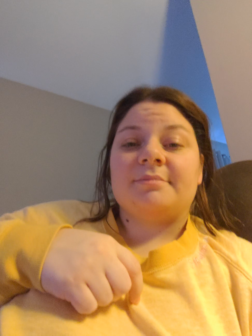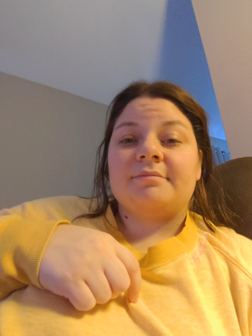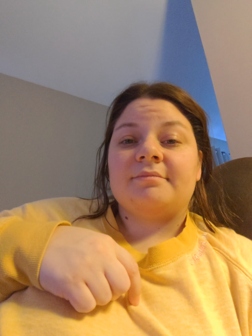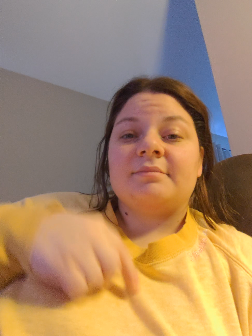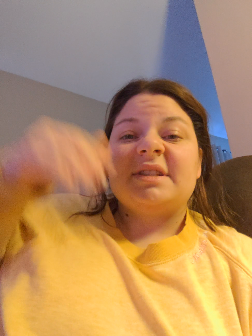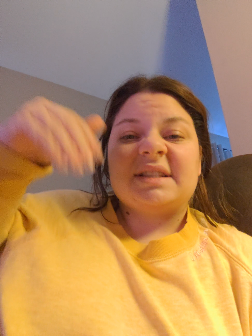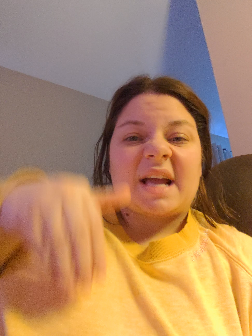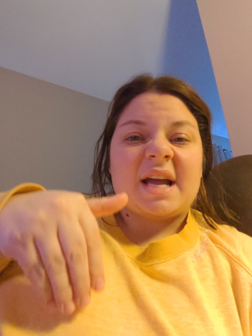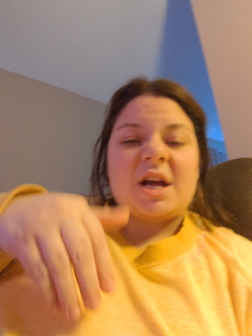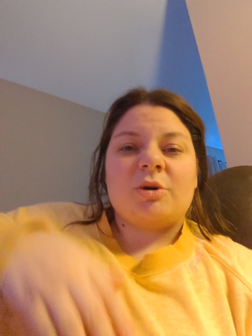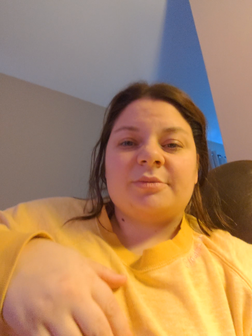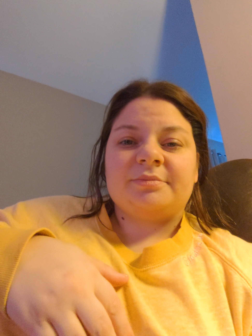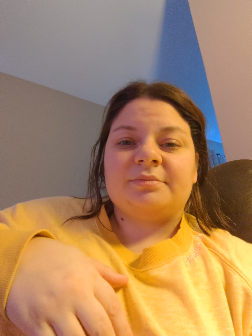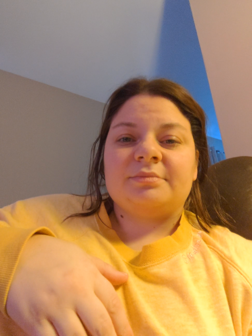down